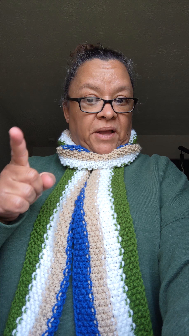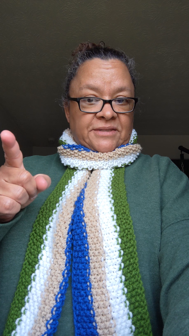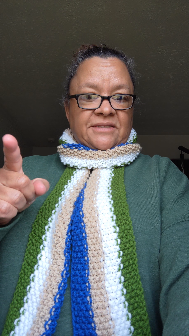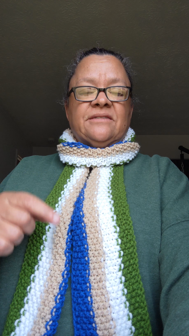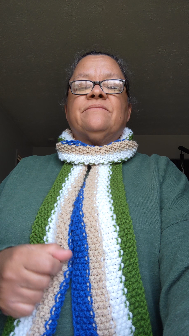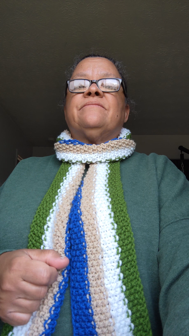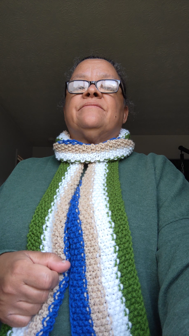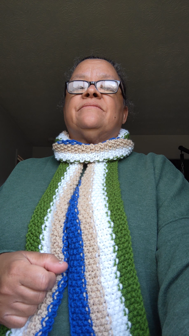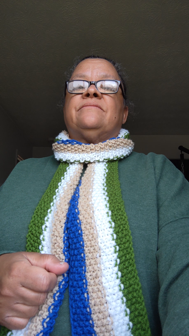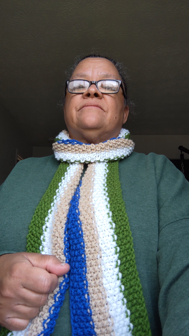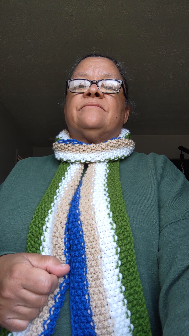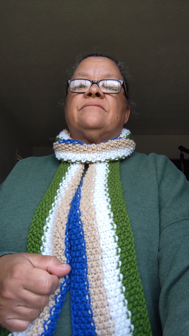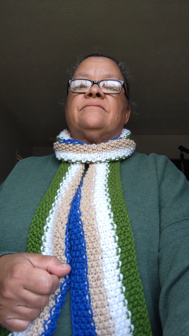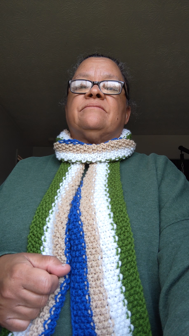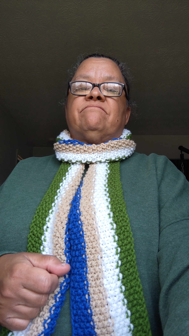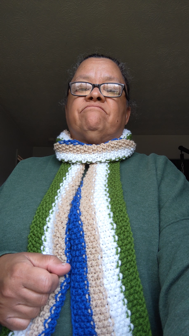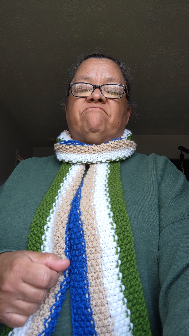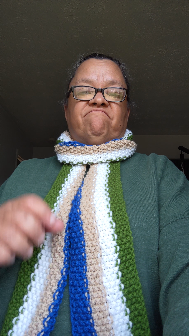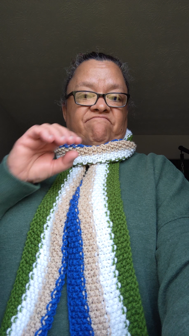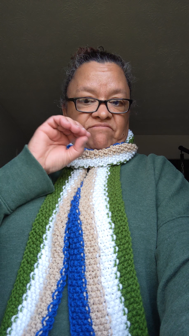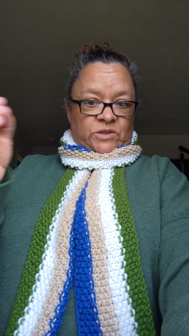none